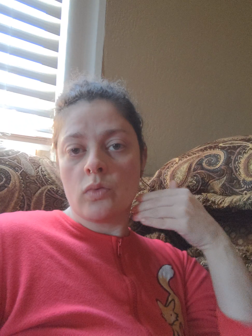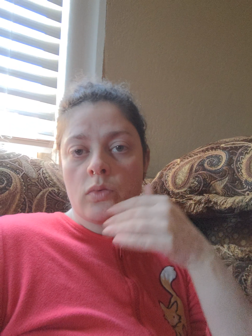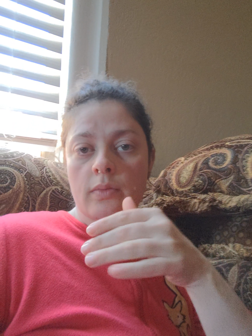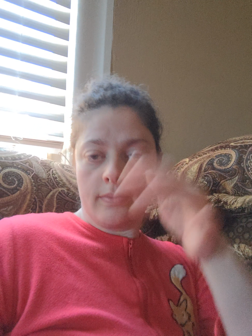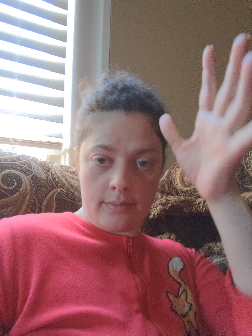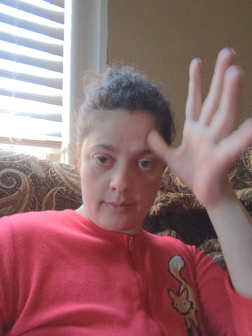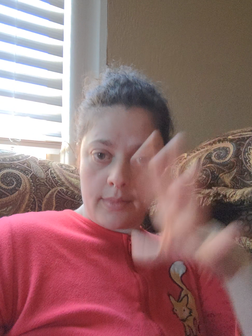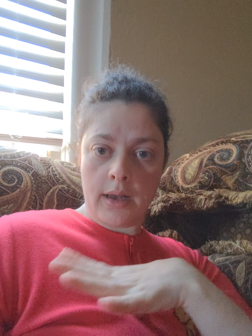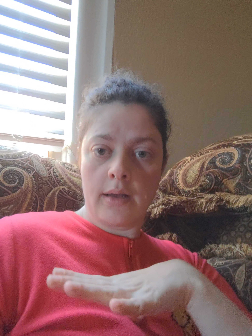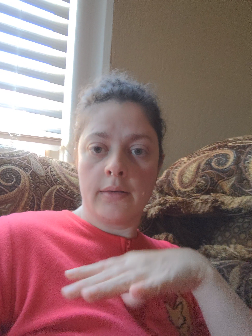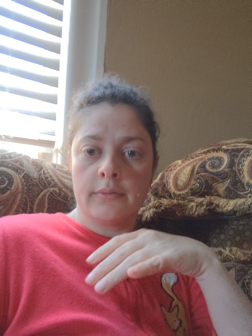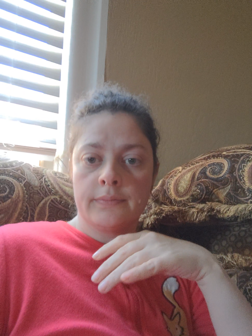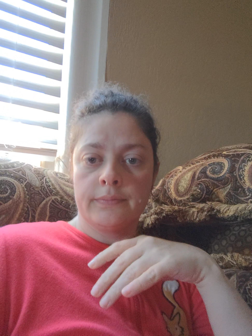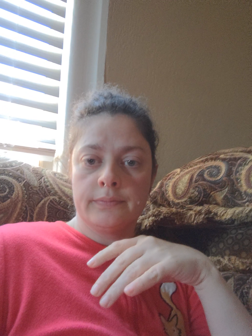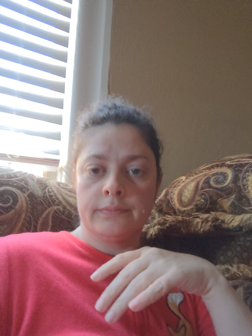man